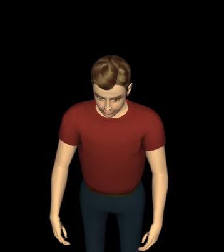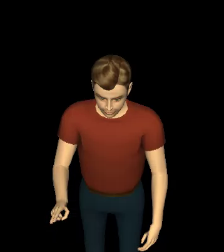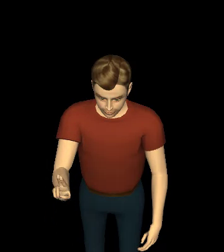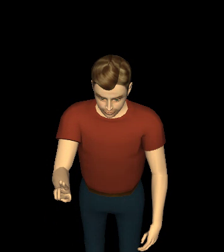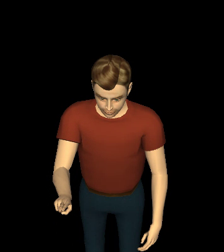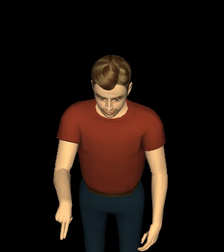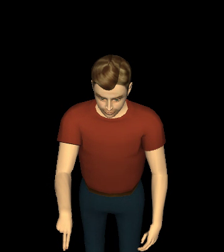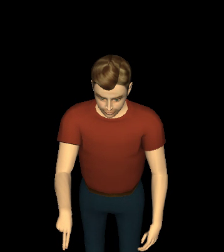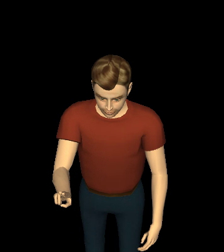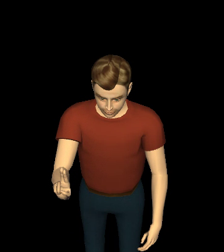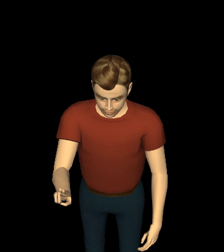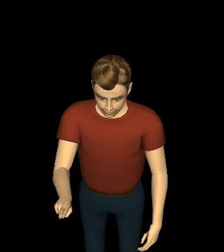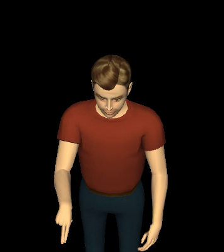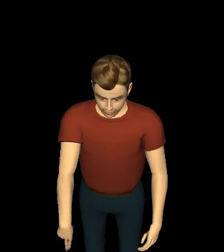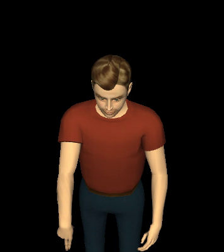يرسم